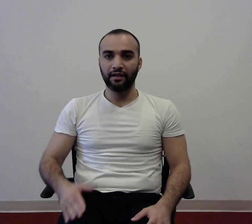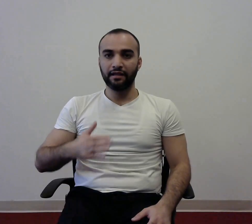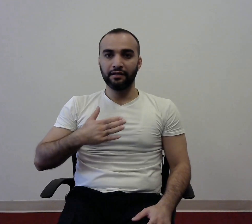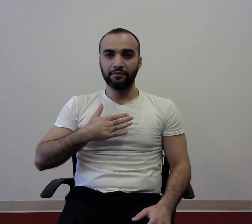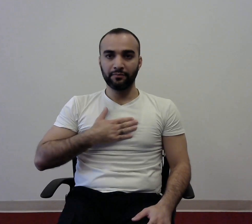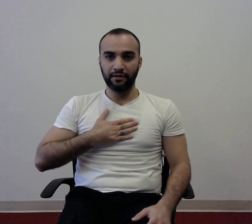mən